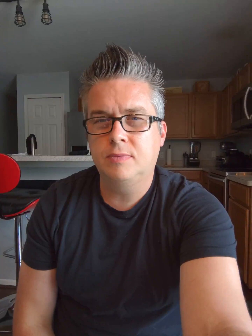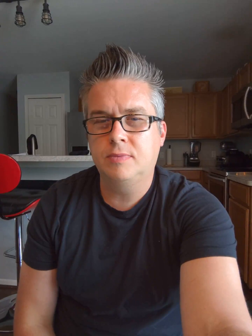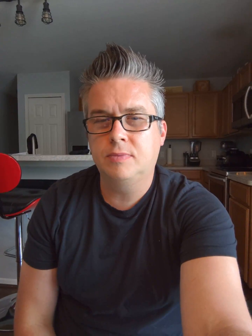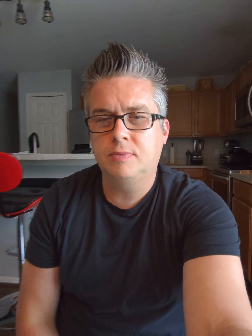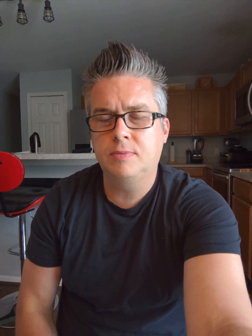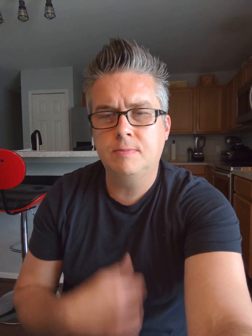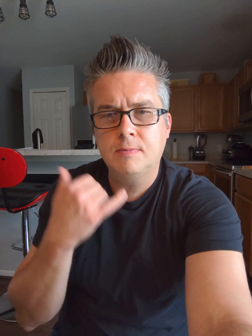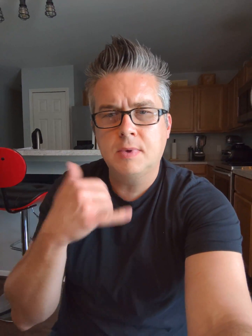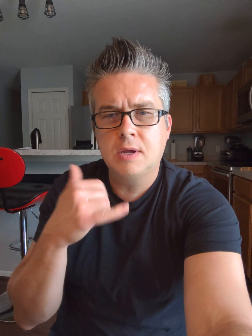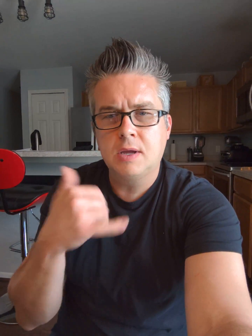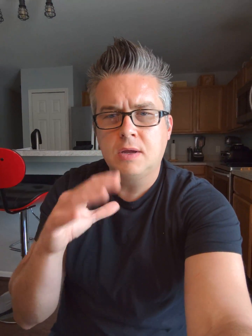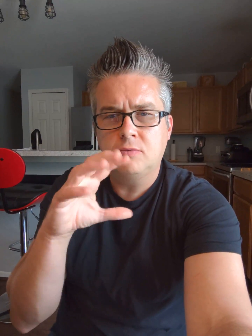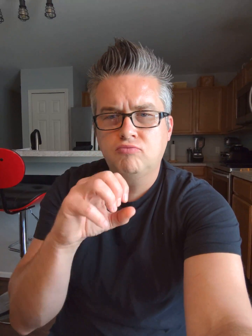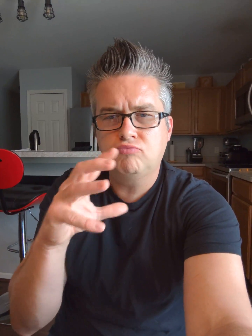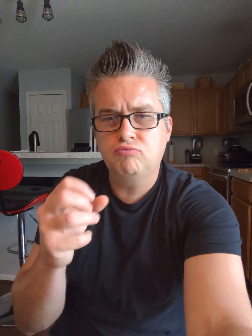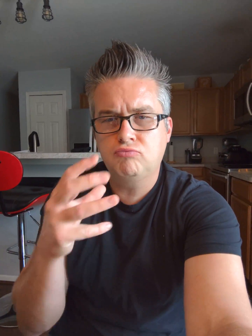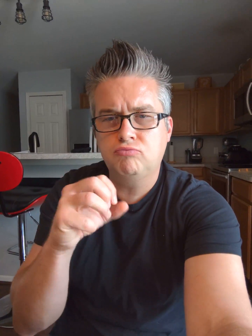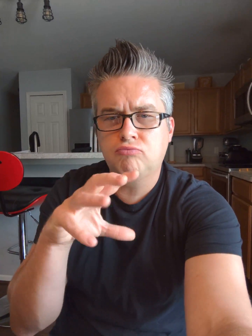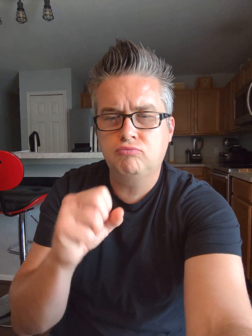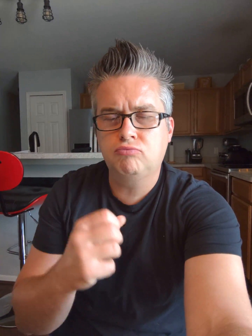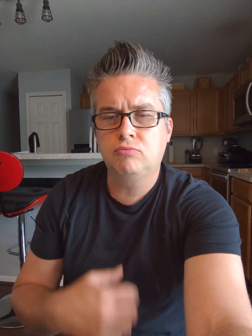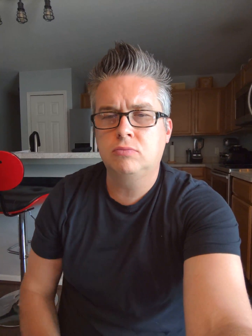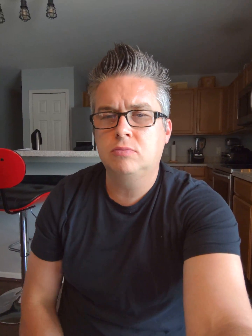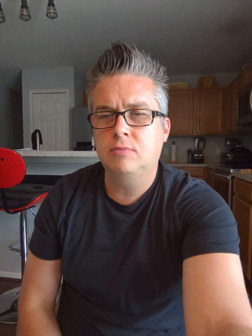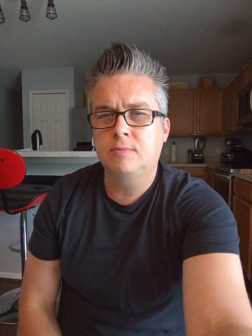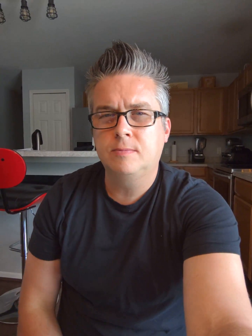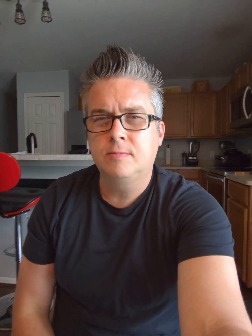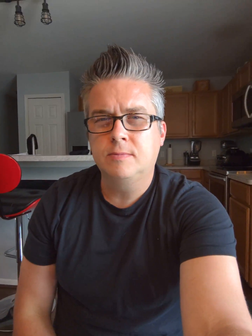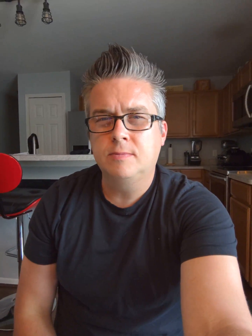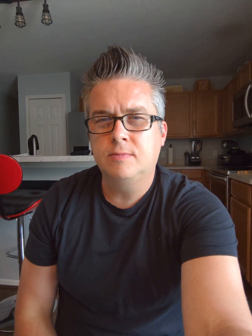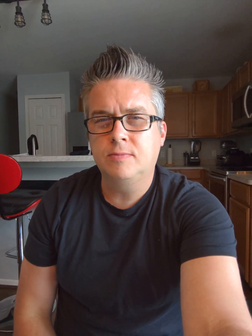play dough